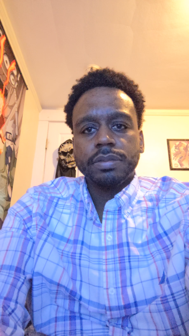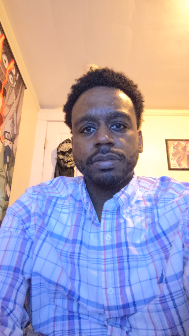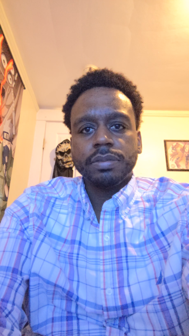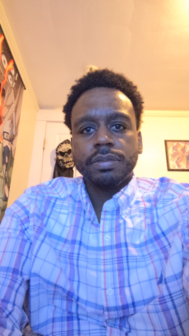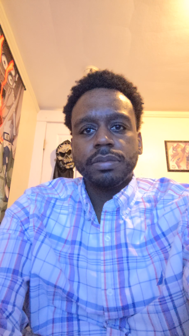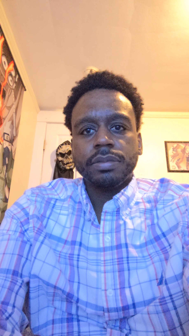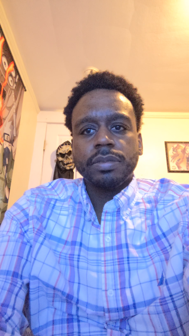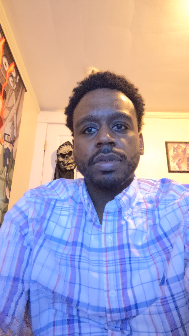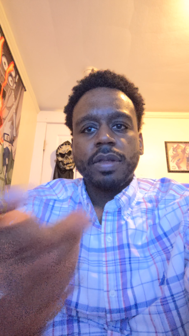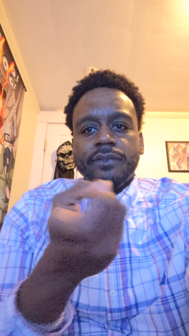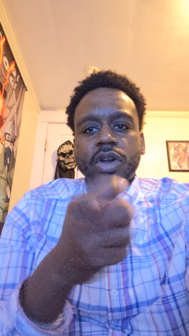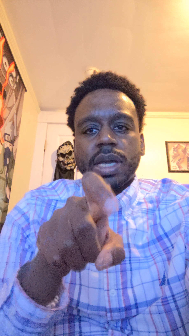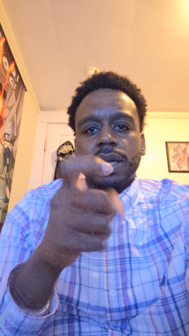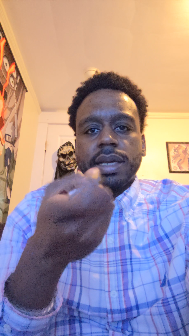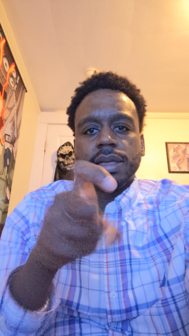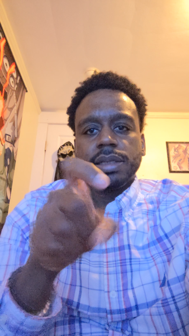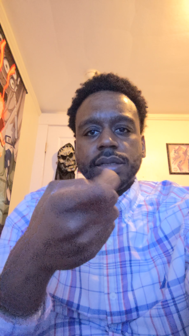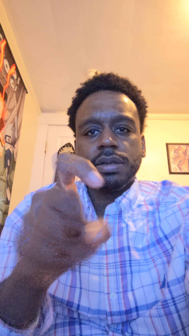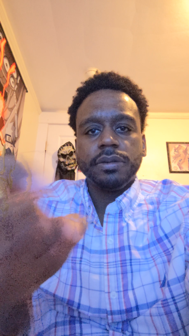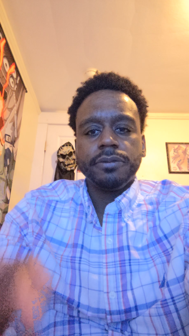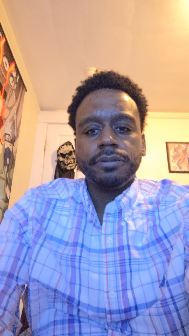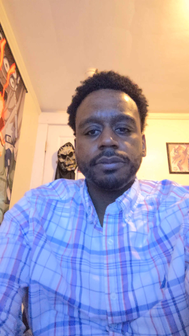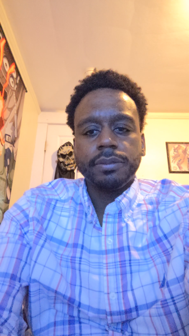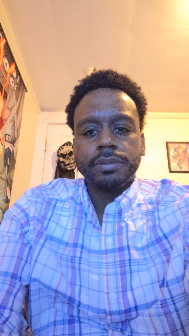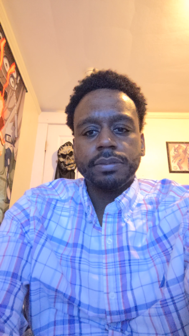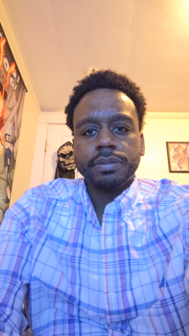friend